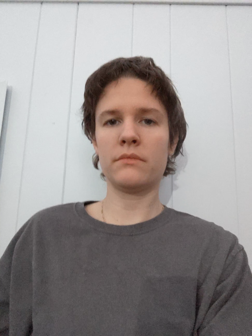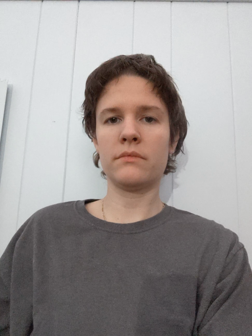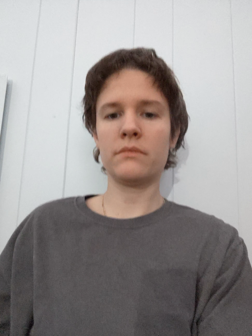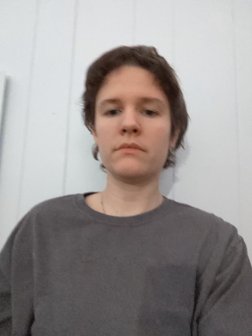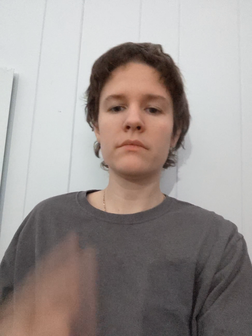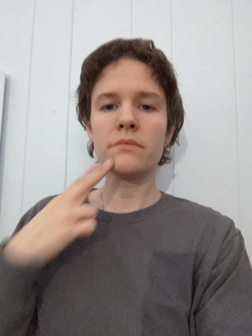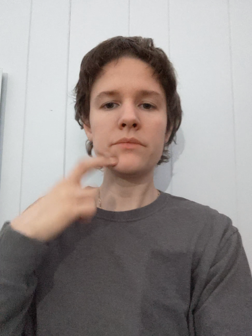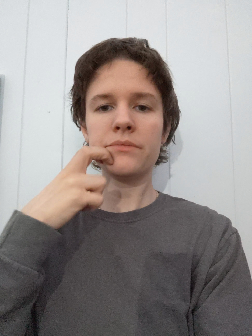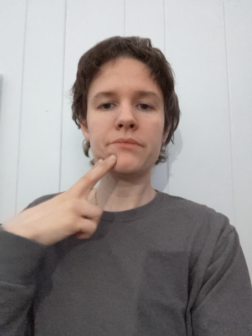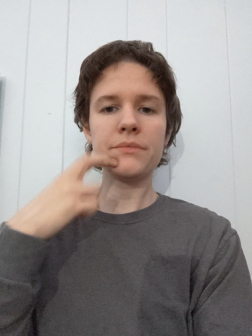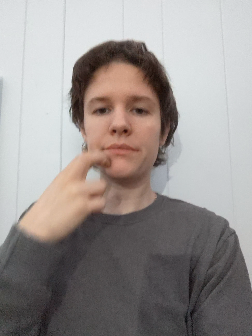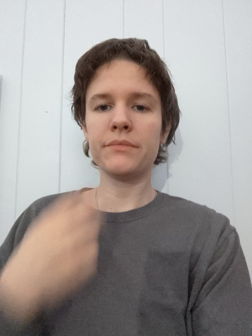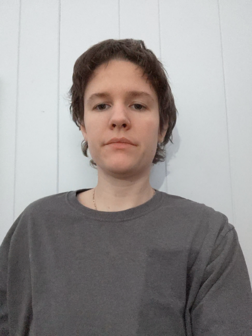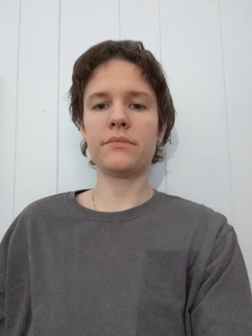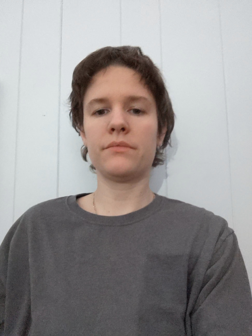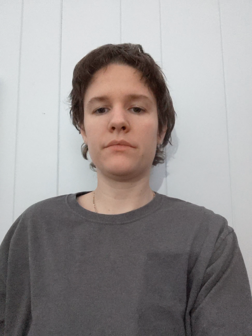gum